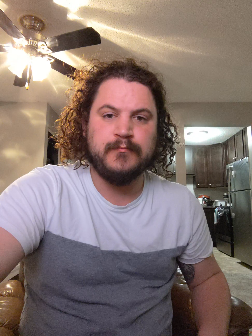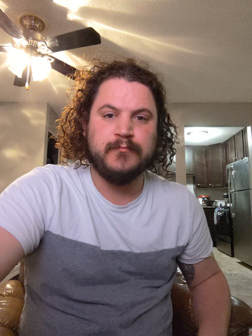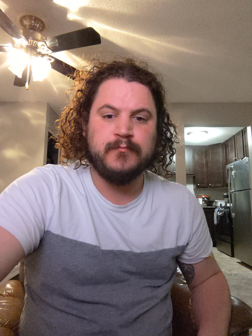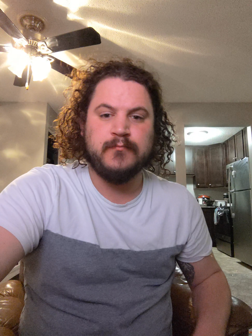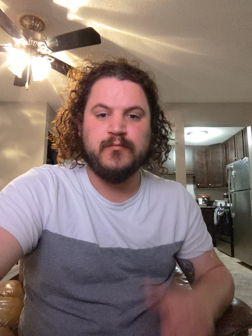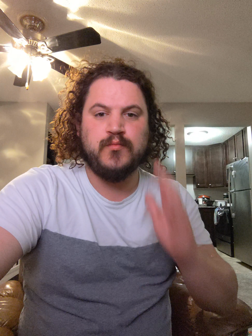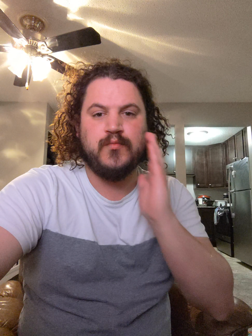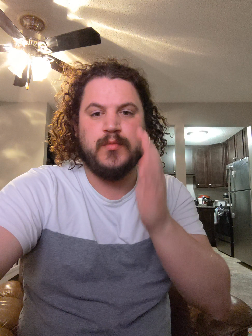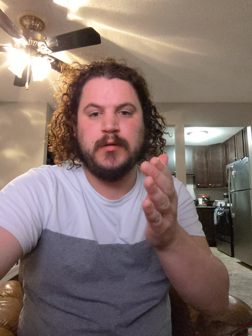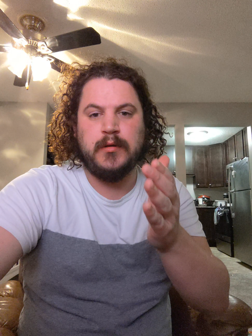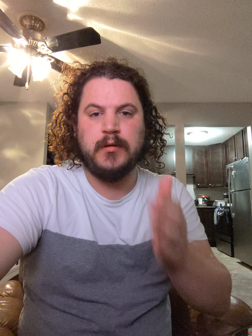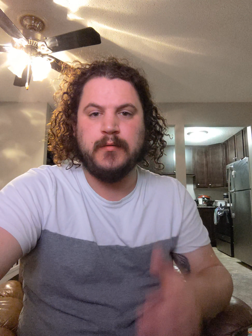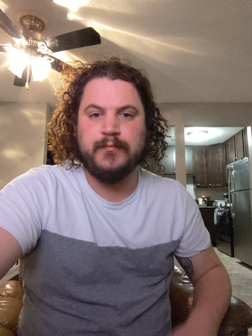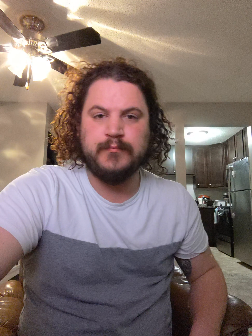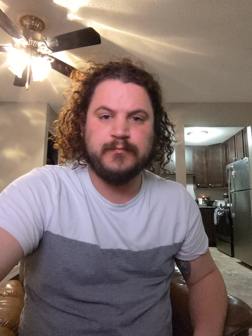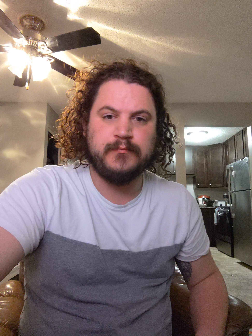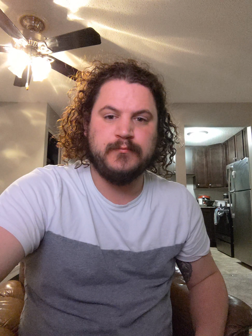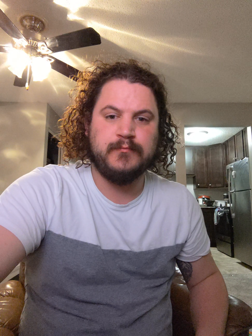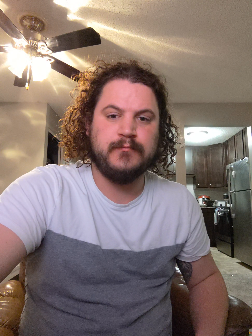will